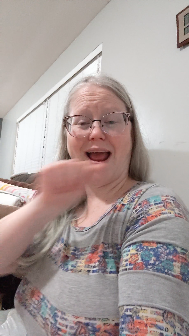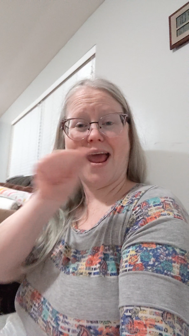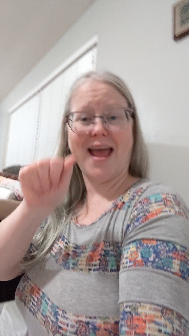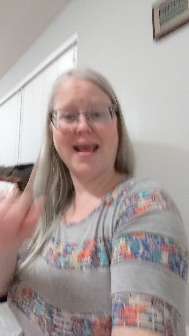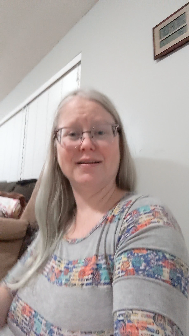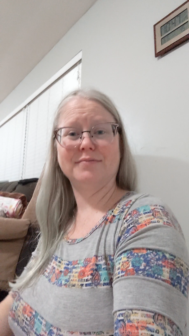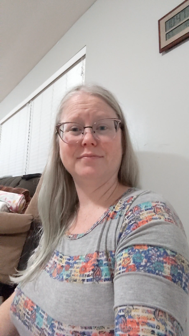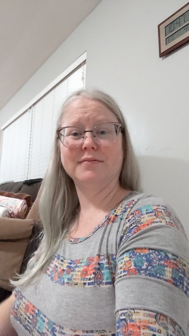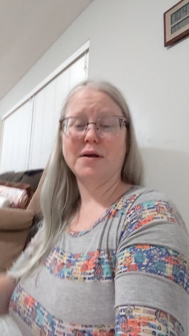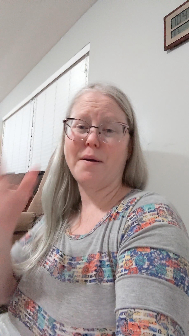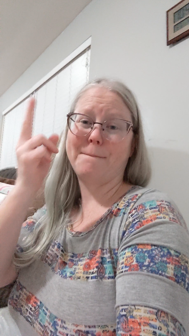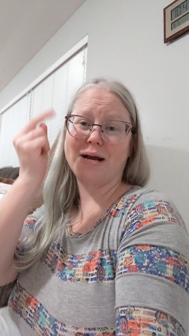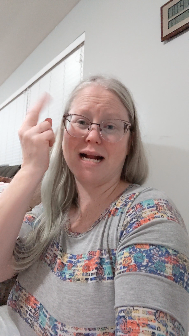bunny